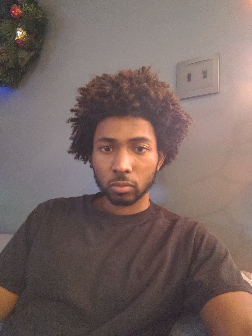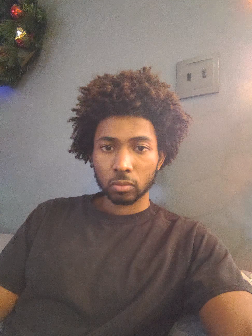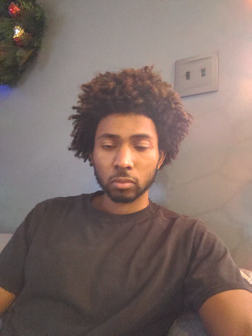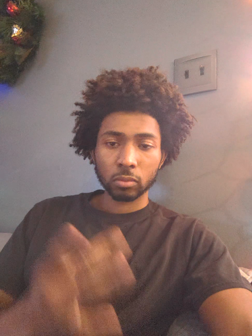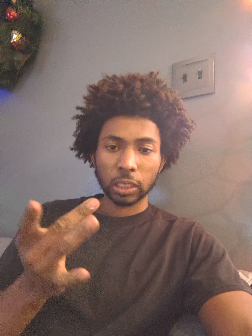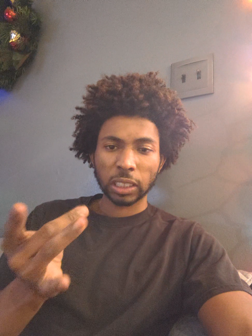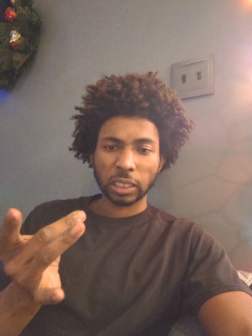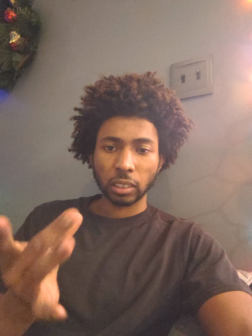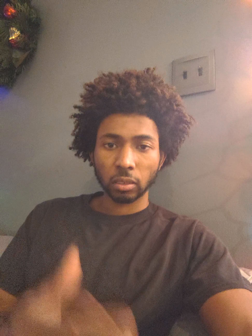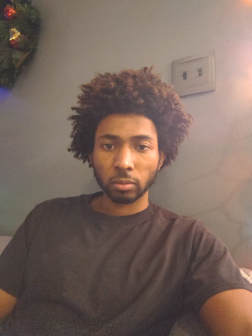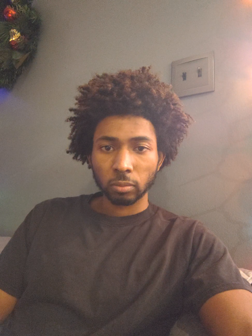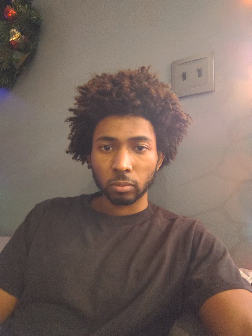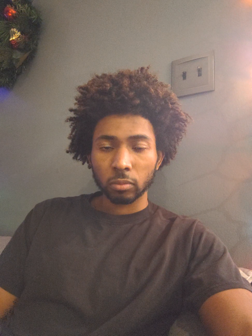sticky